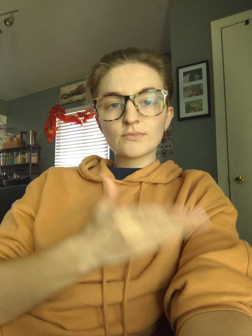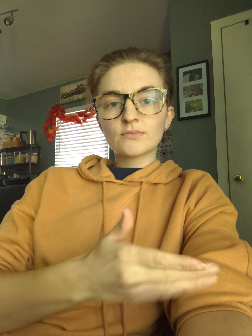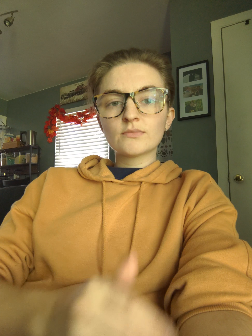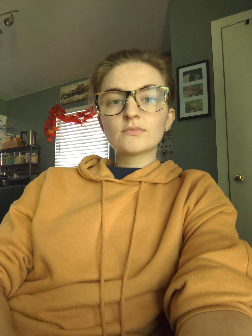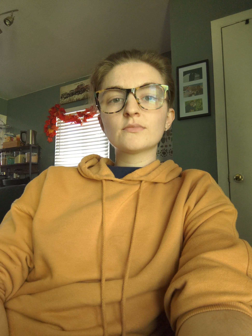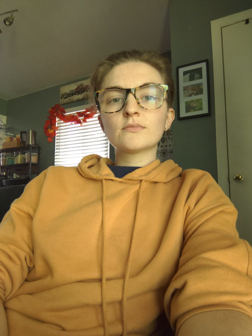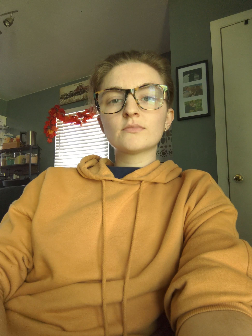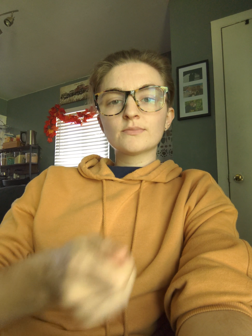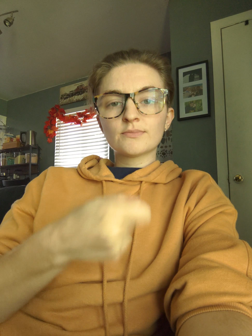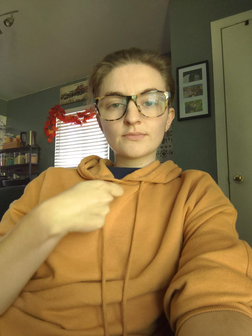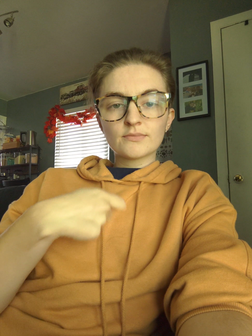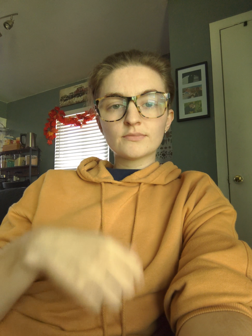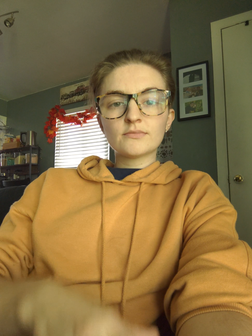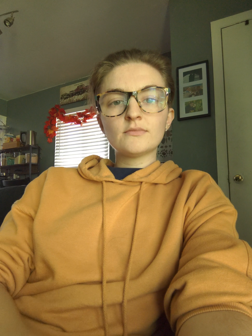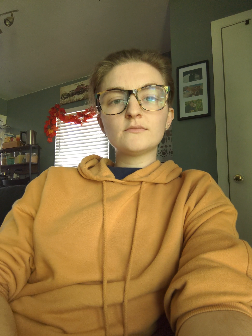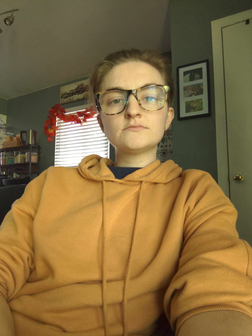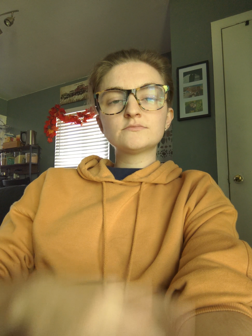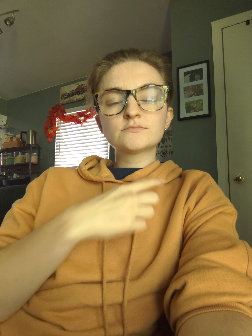pull